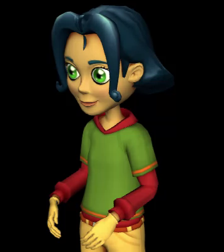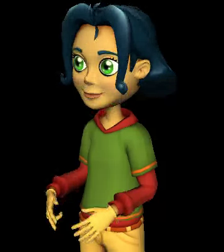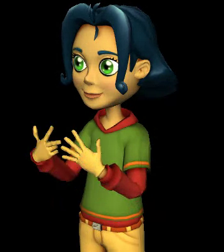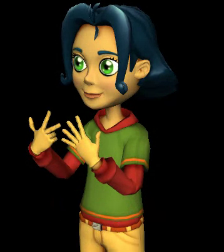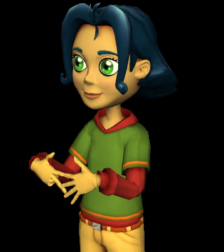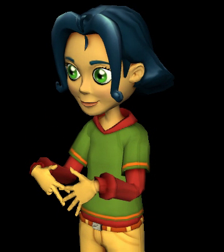18